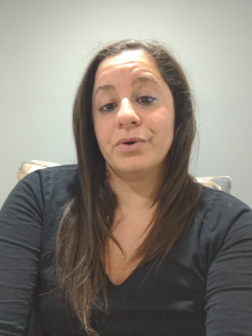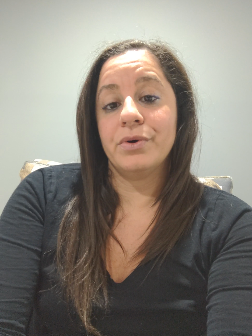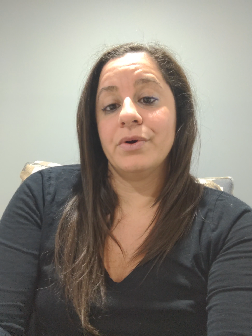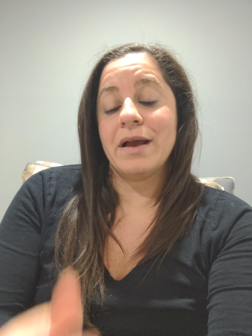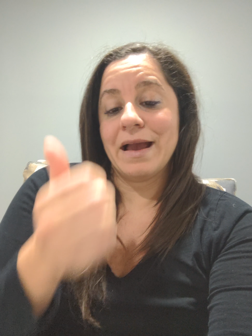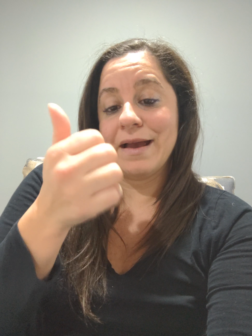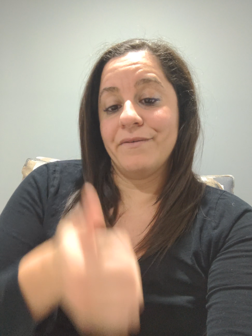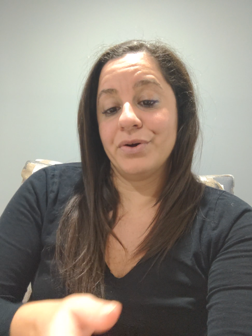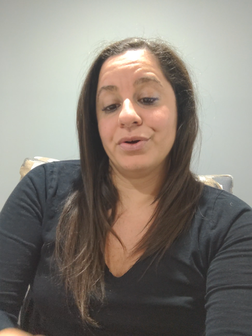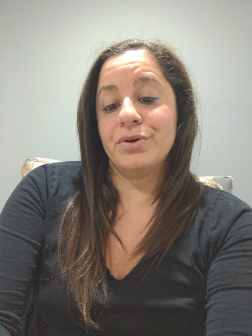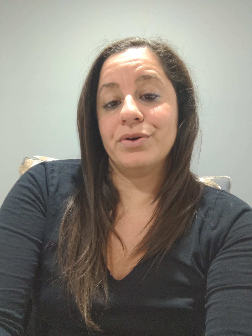every